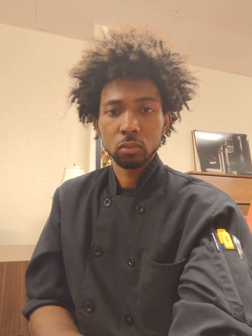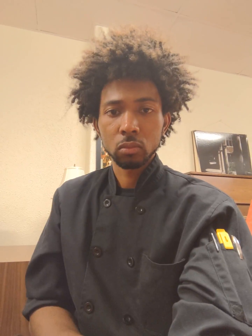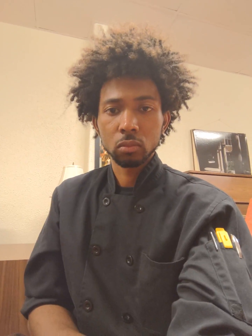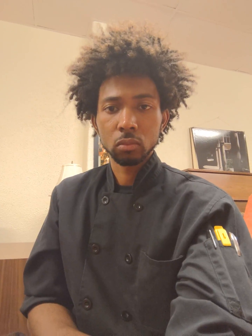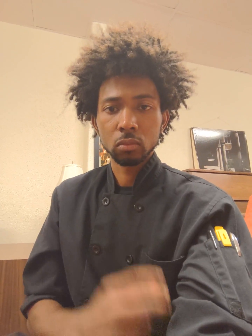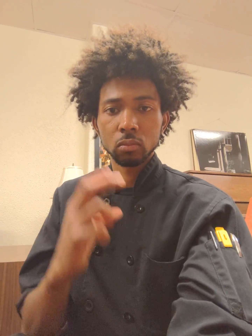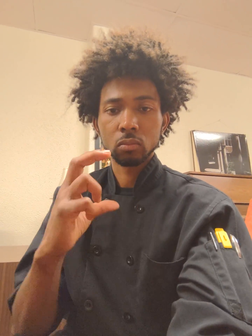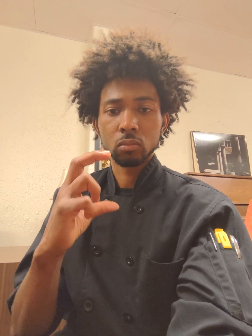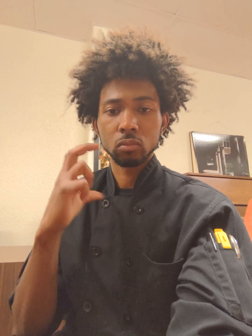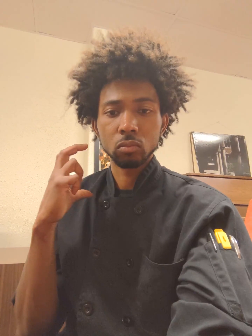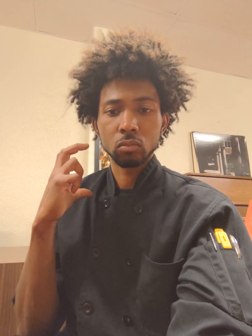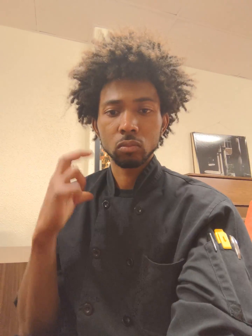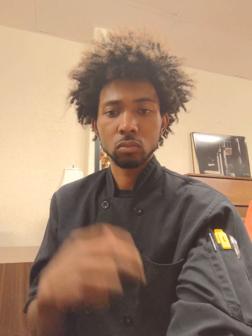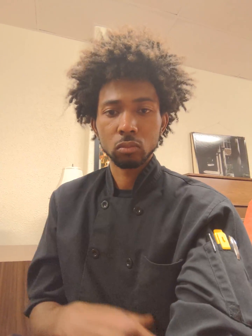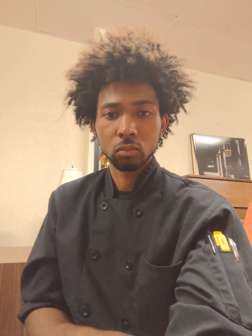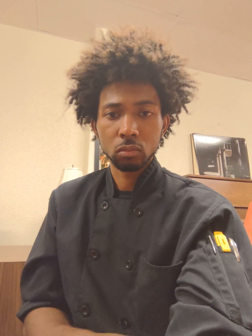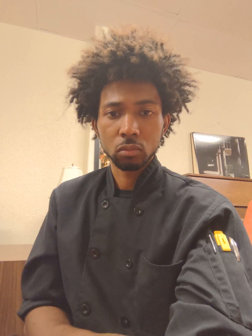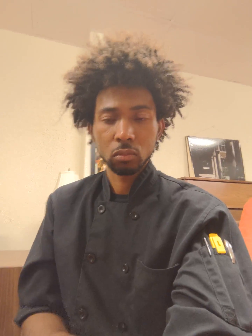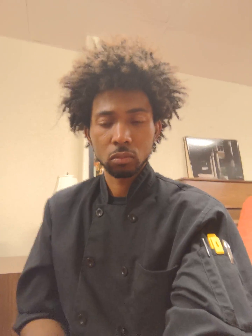bus